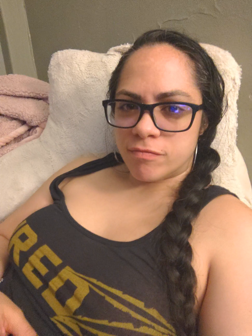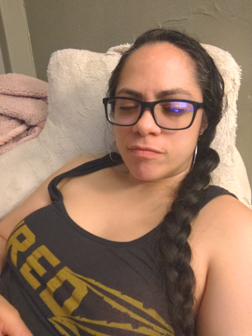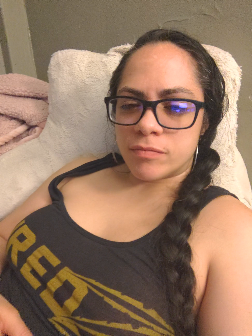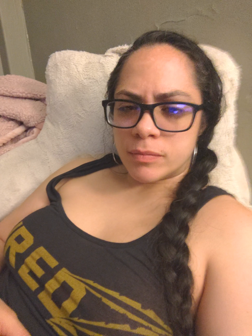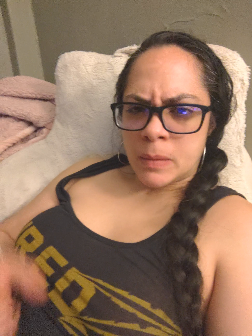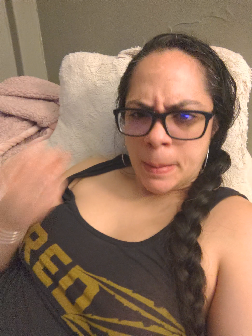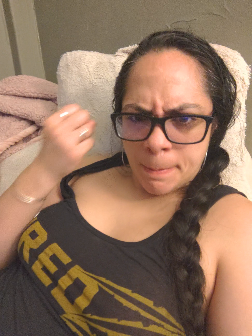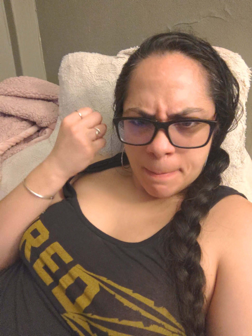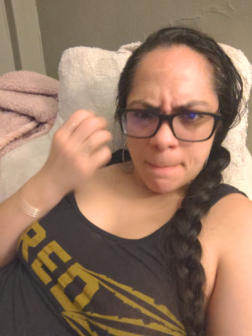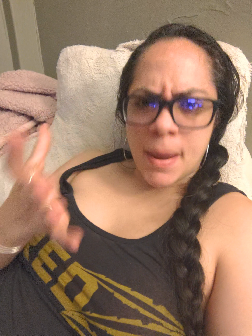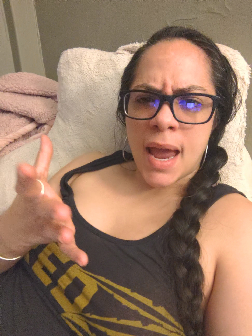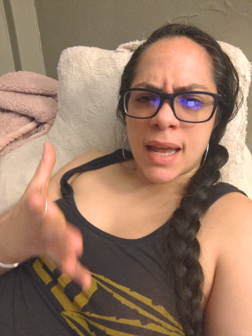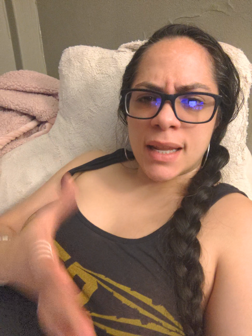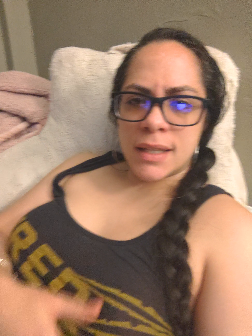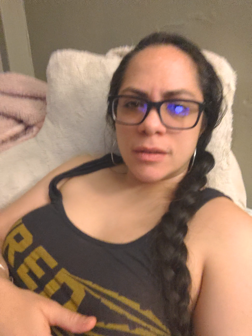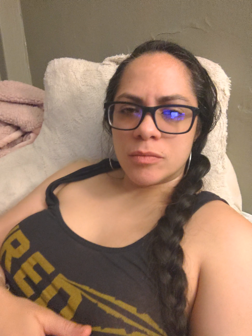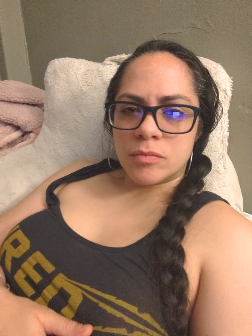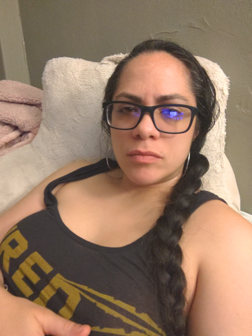many